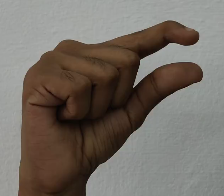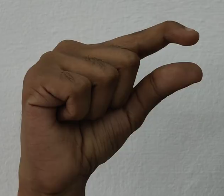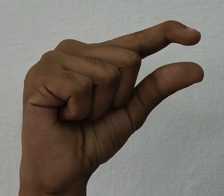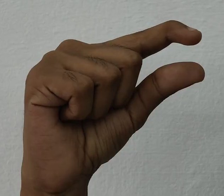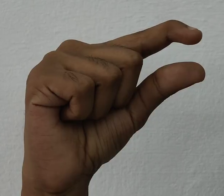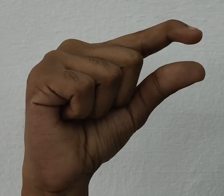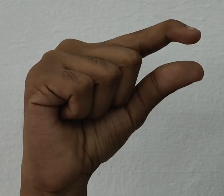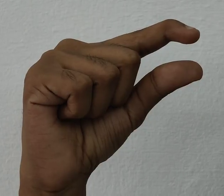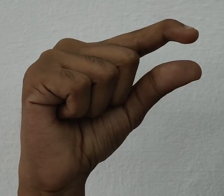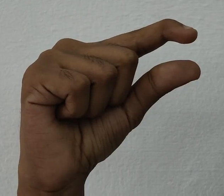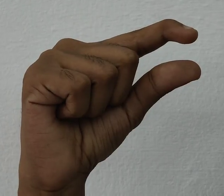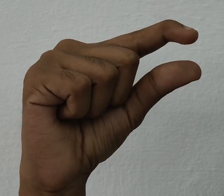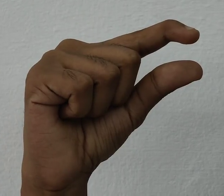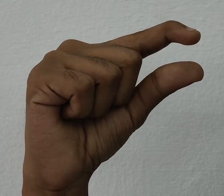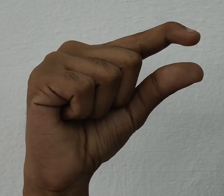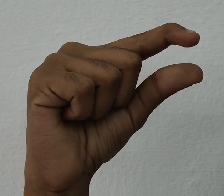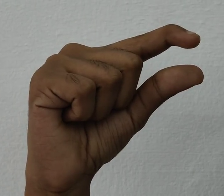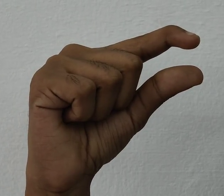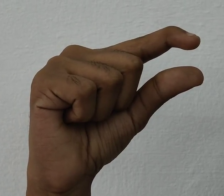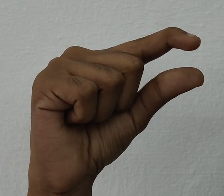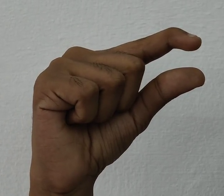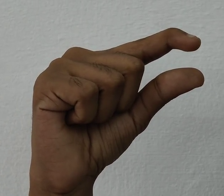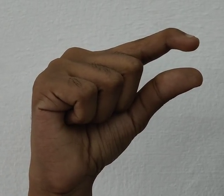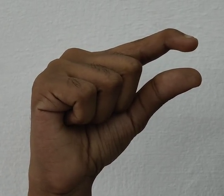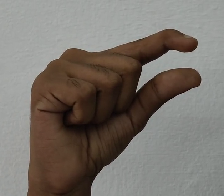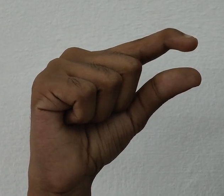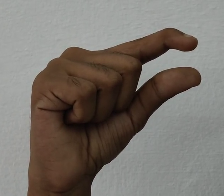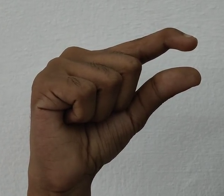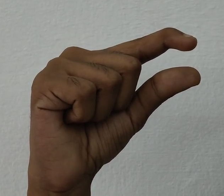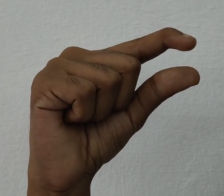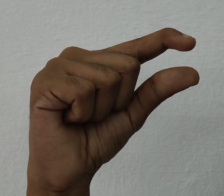ഉ